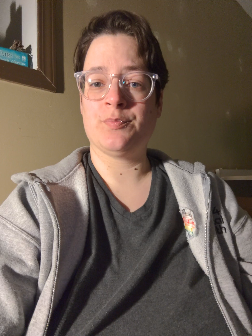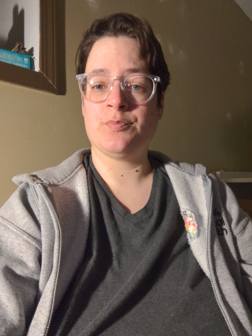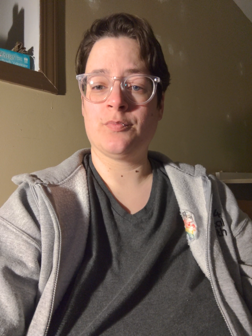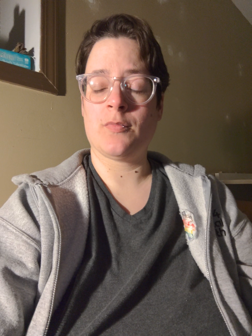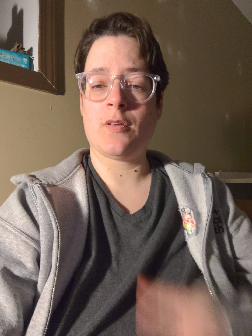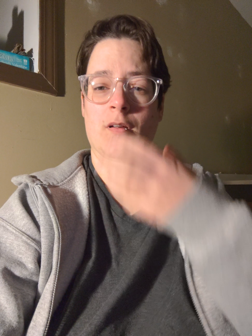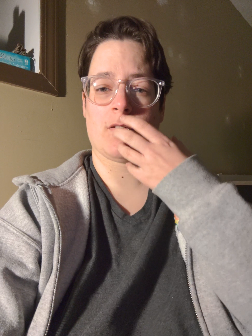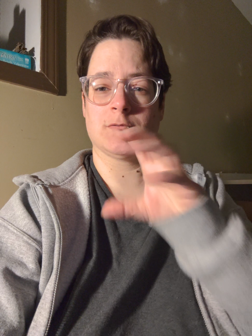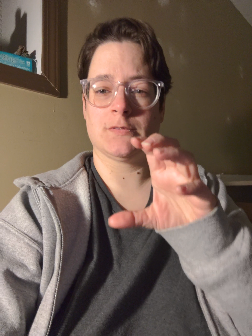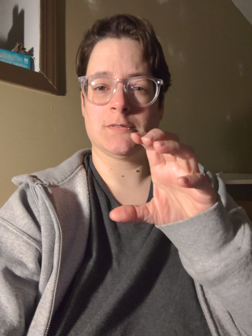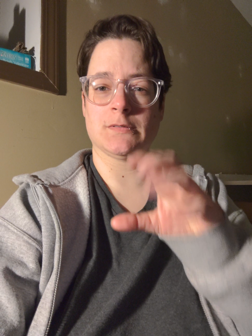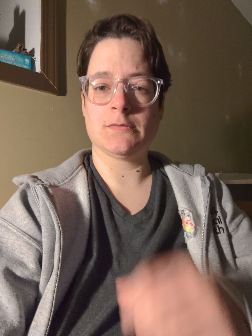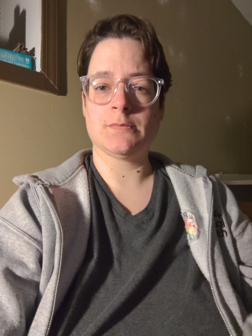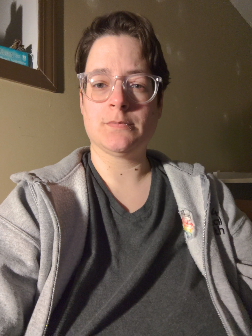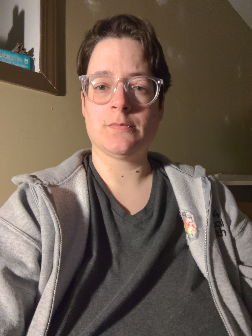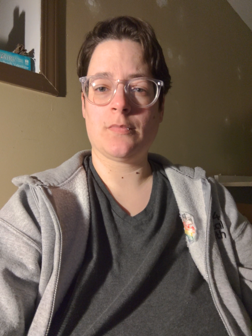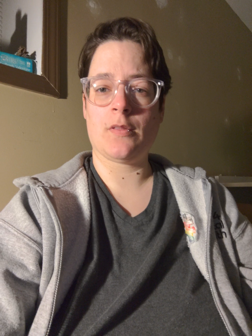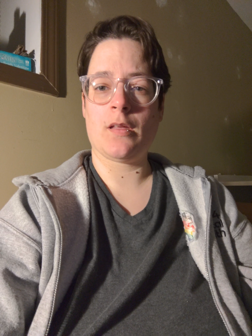hot